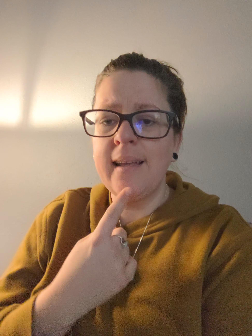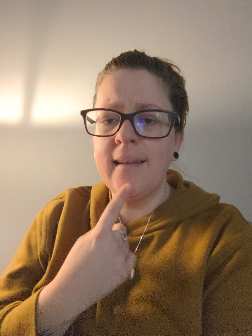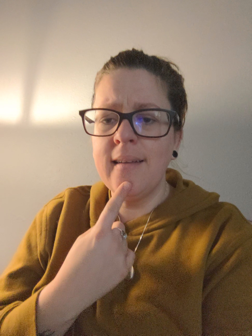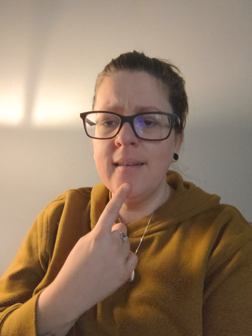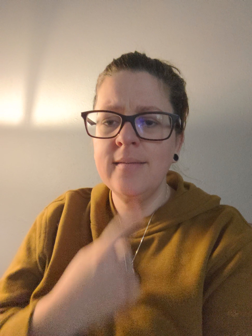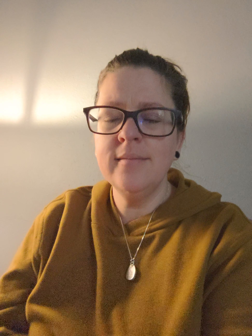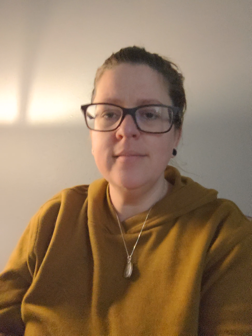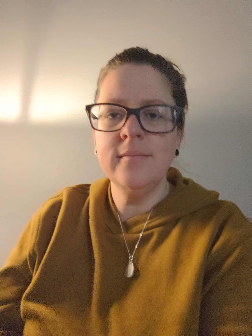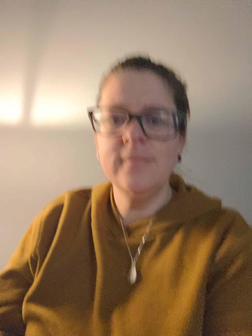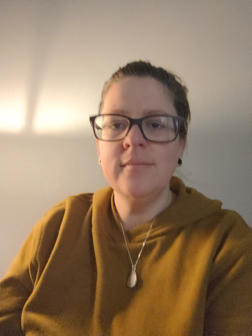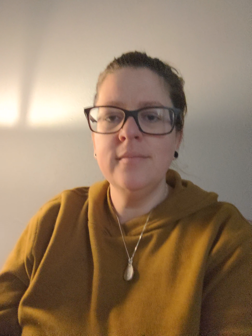say